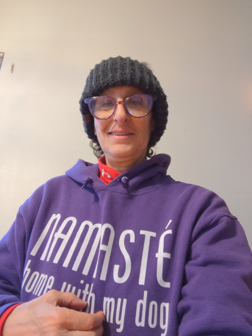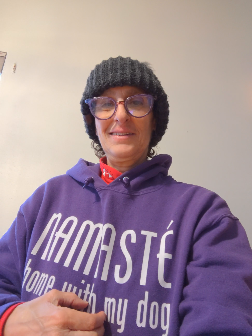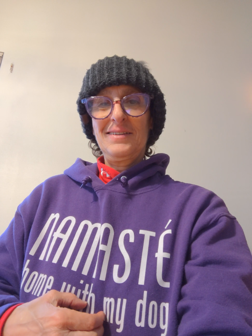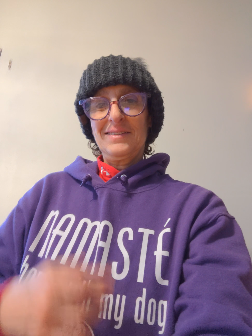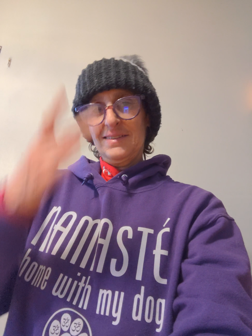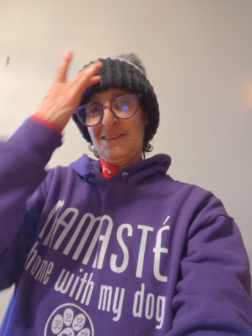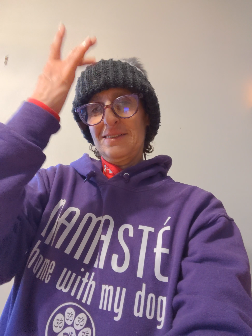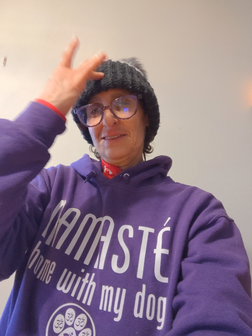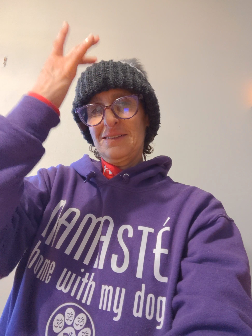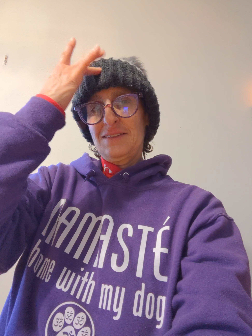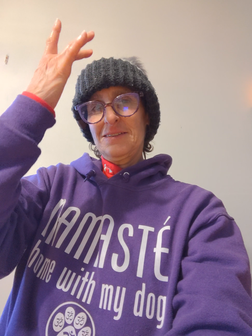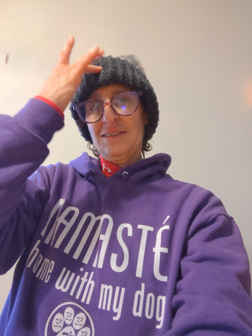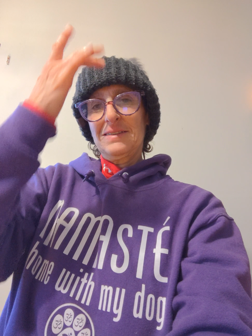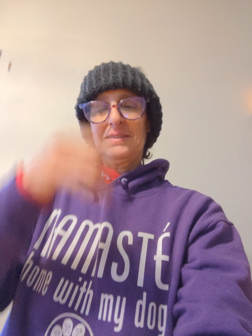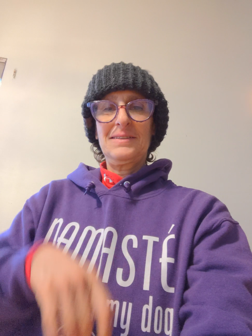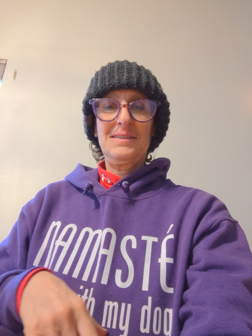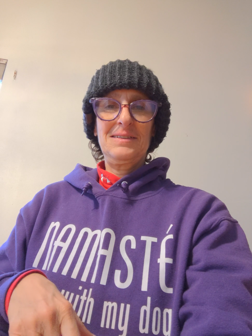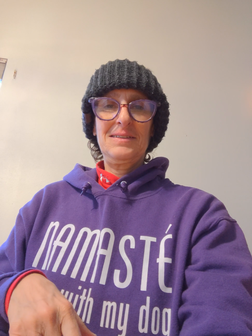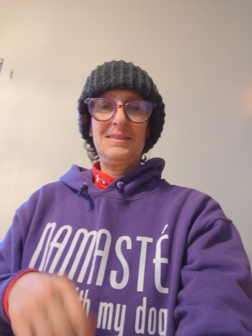sick